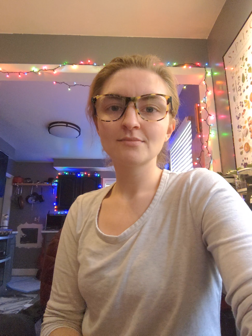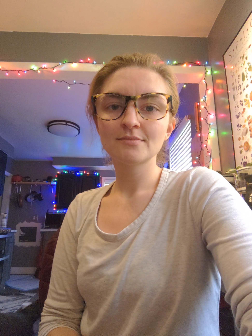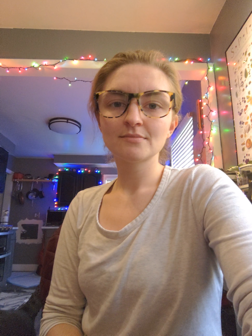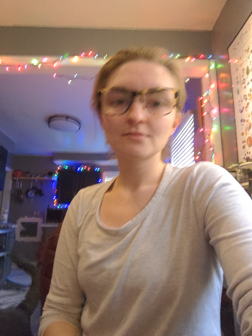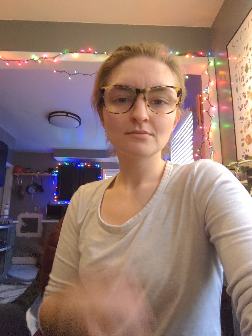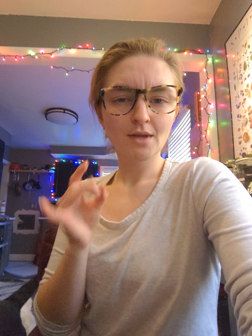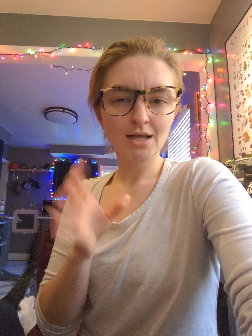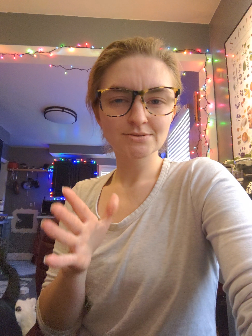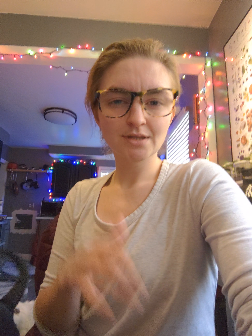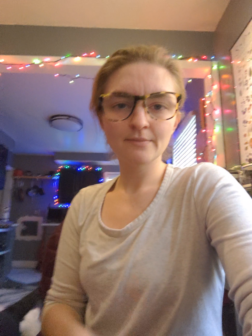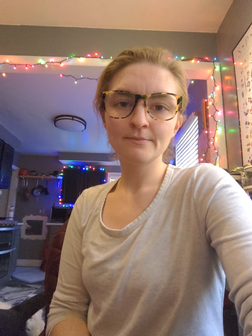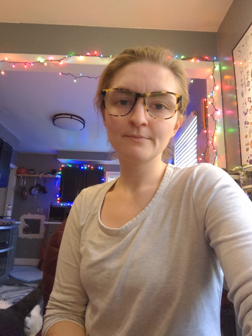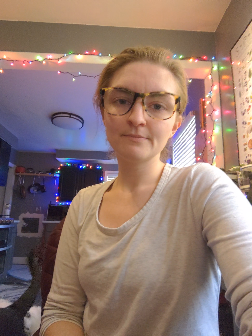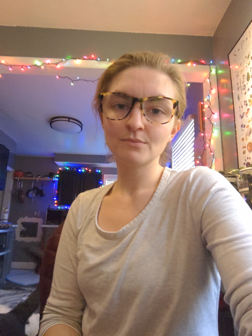hate